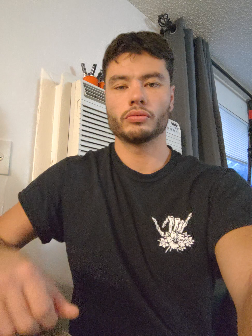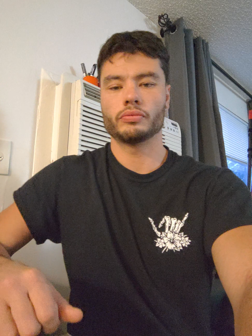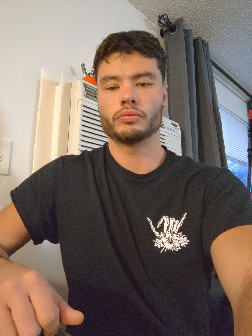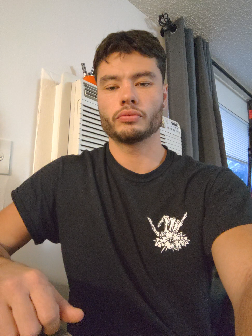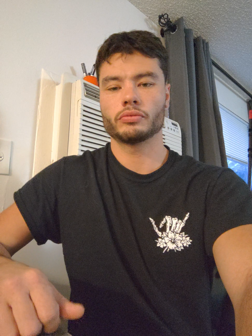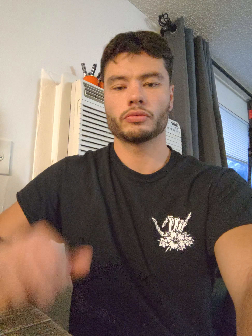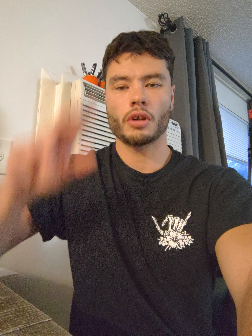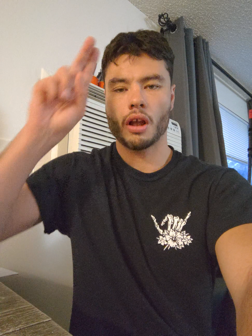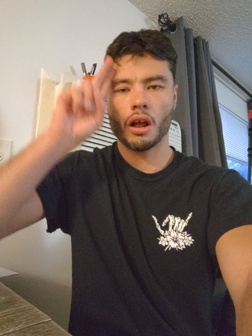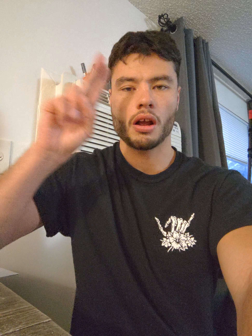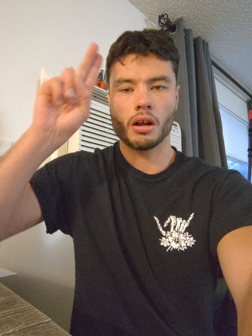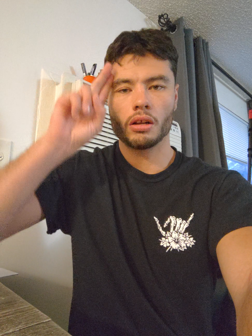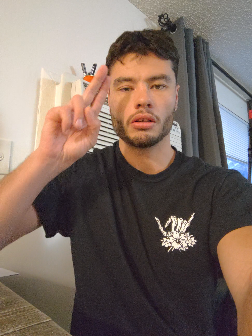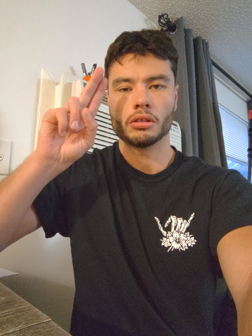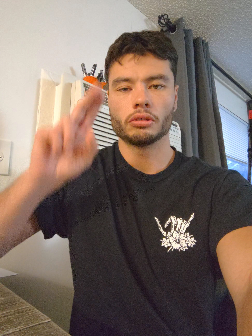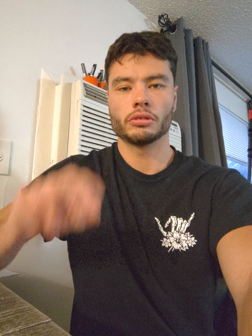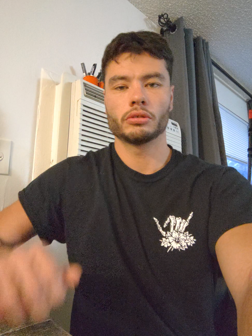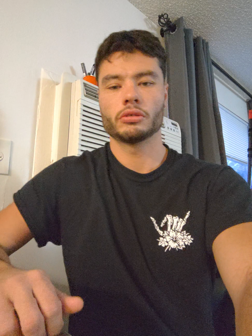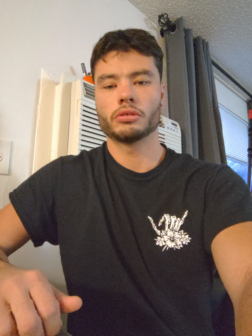uncle